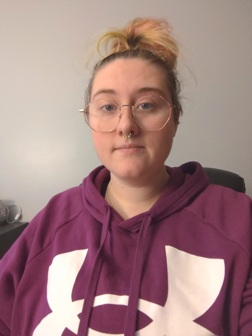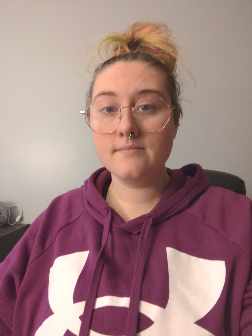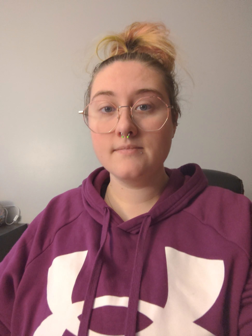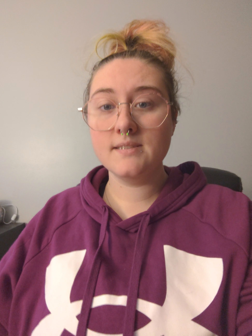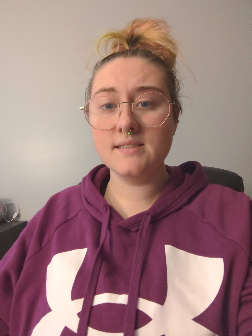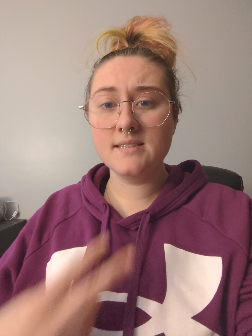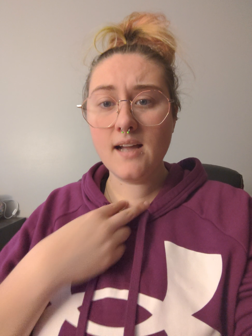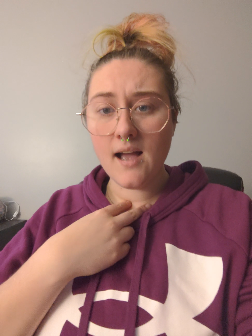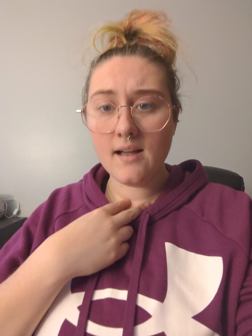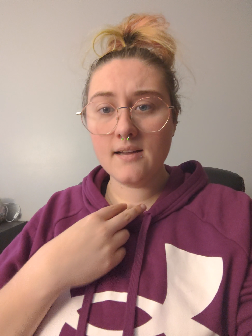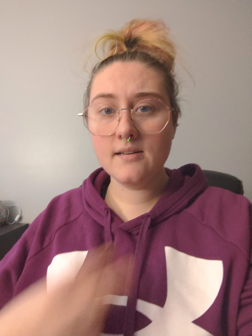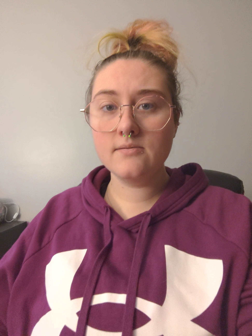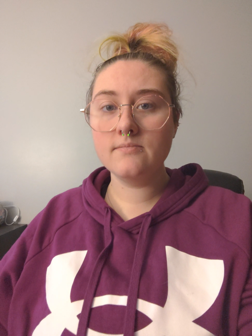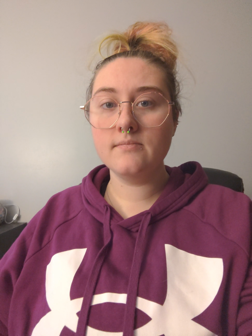stuck